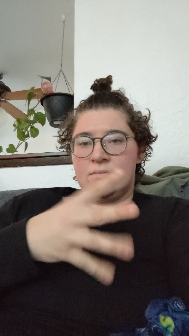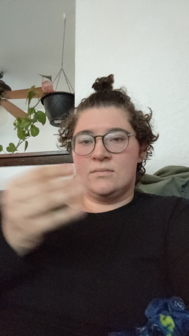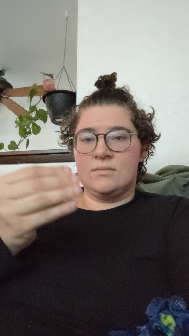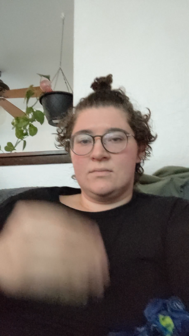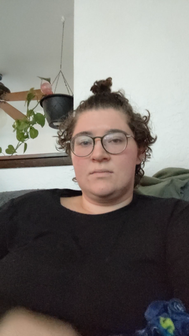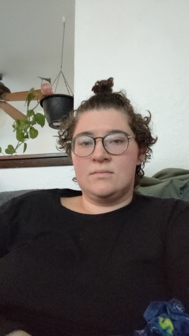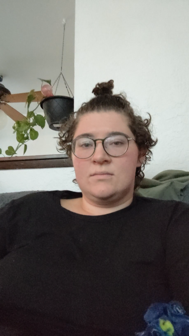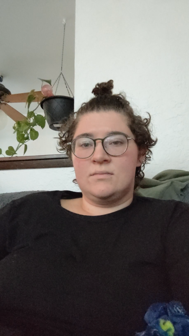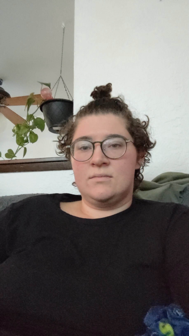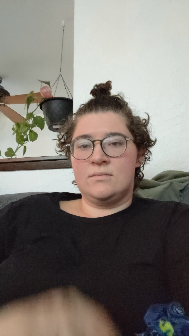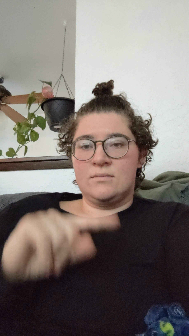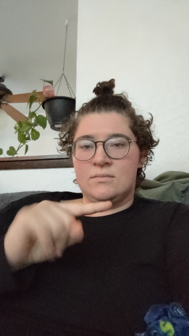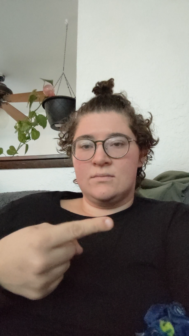hurt